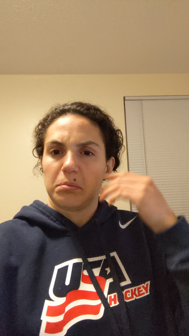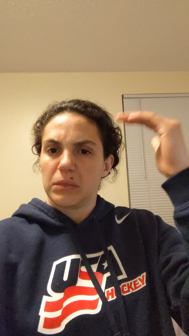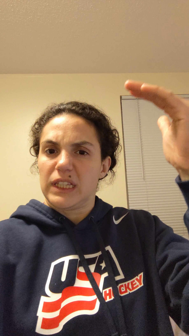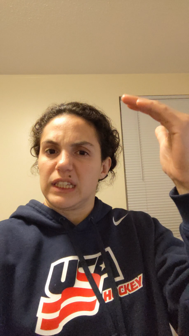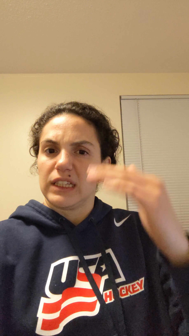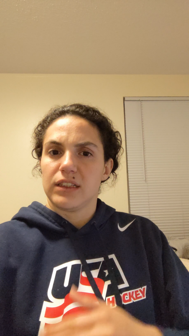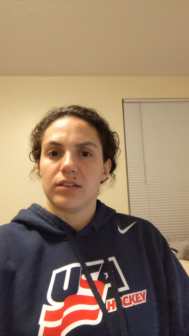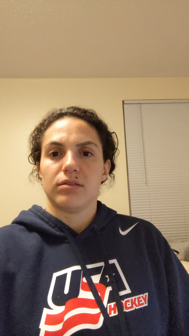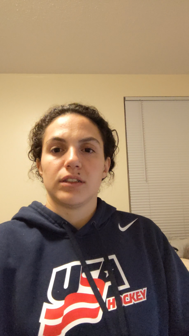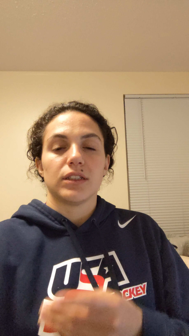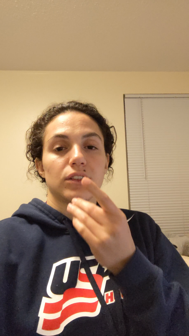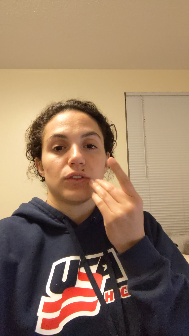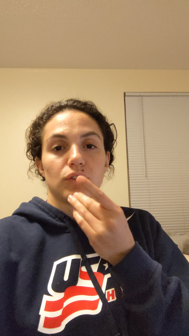dinner